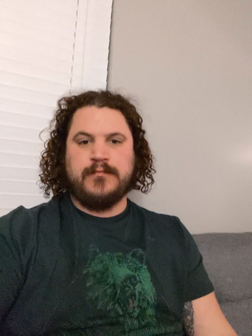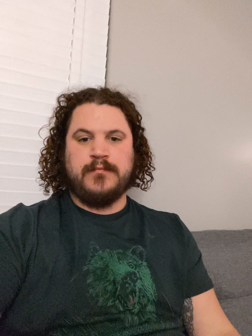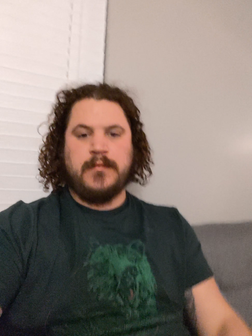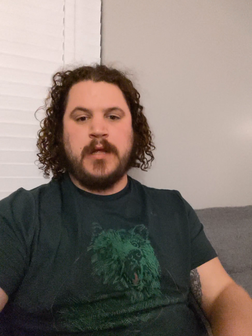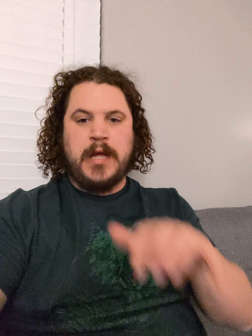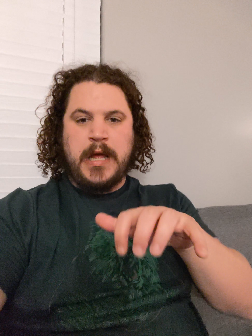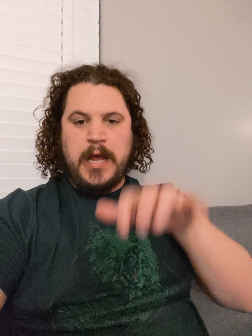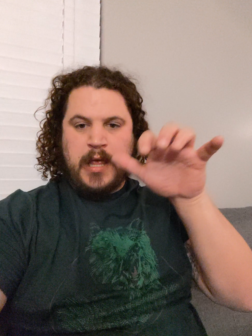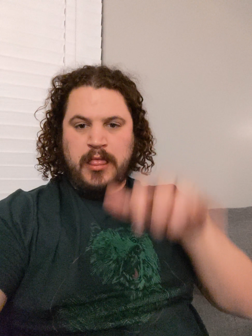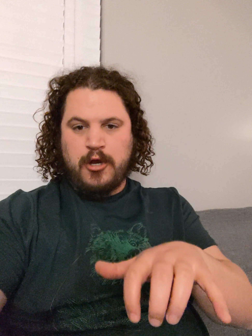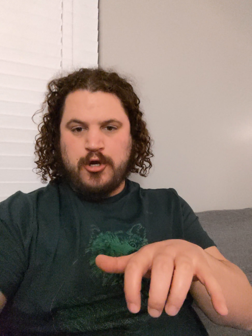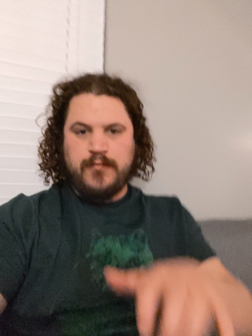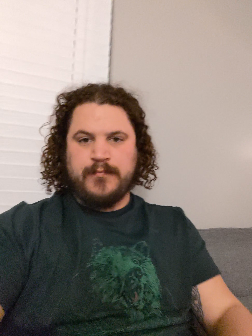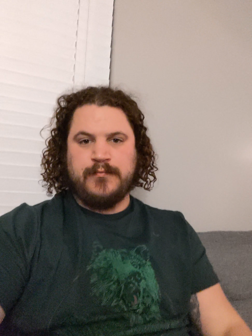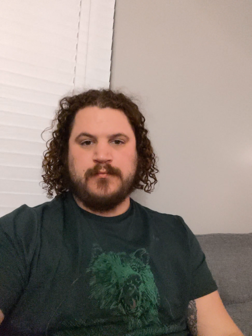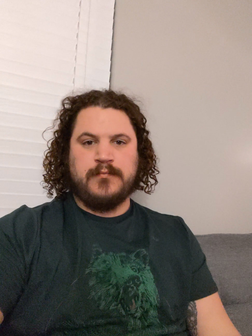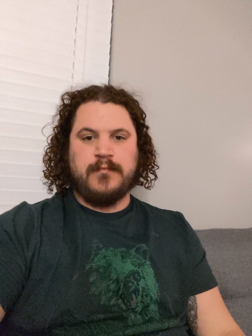alligator